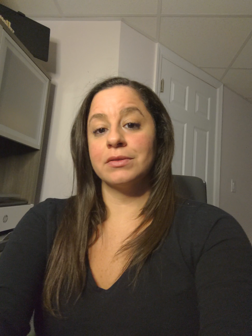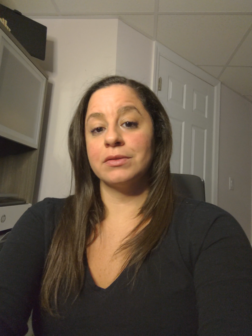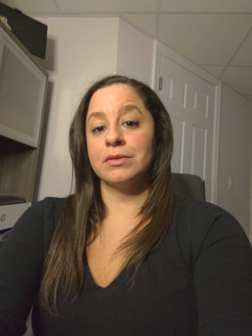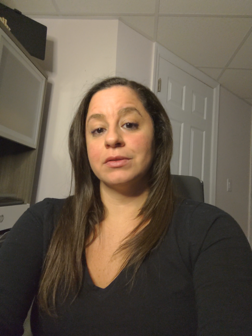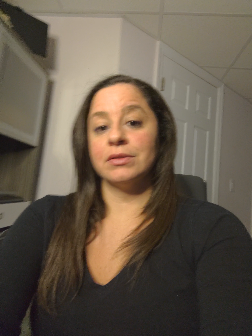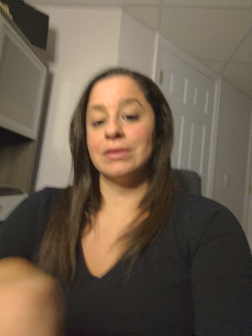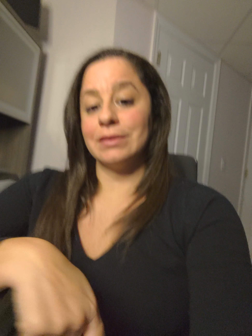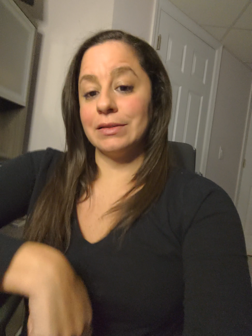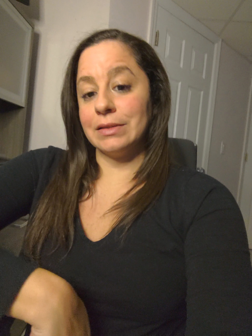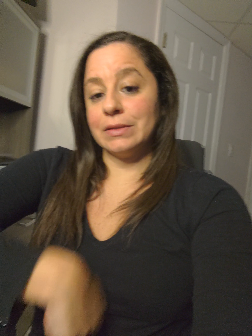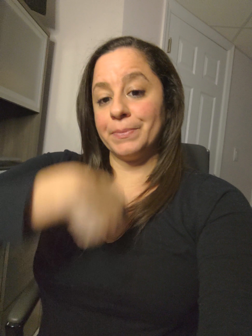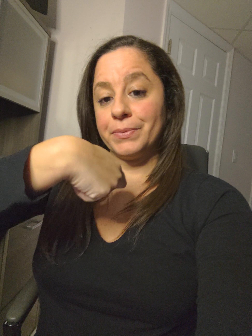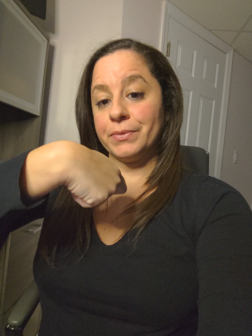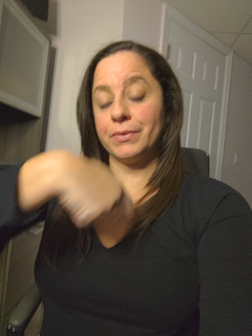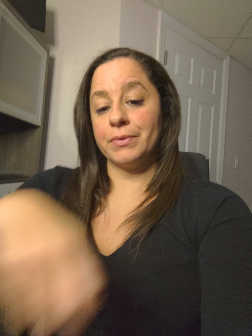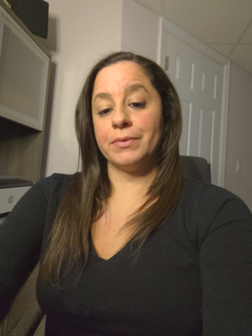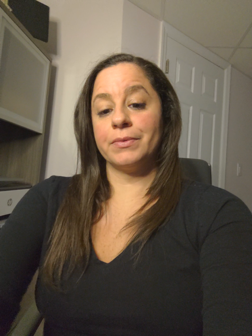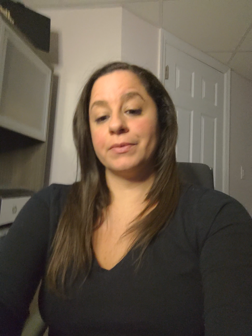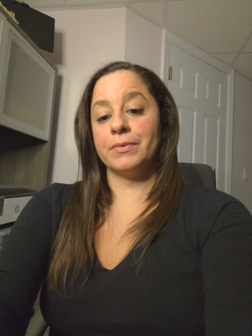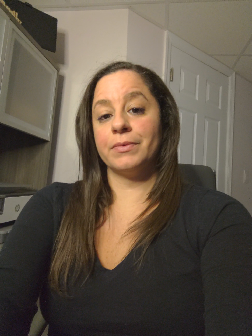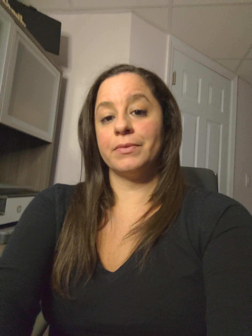zipper